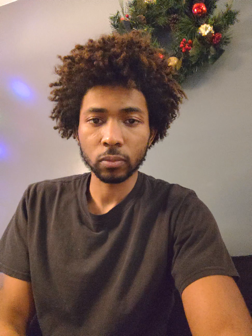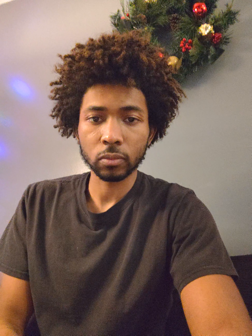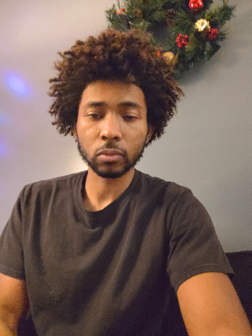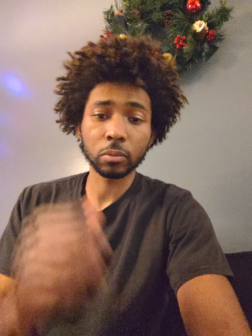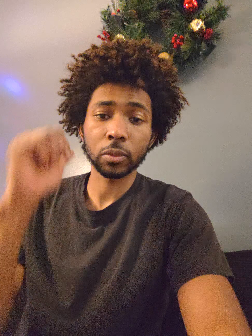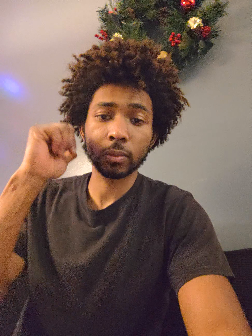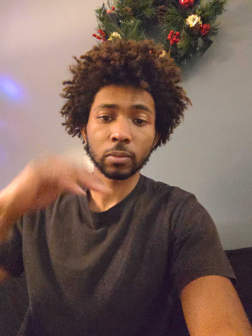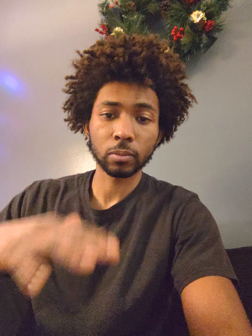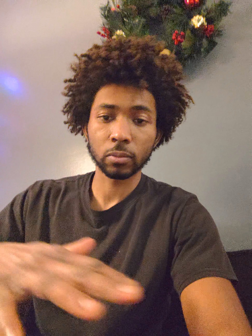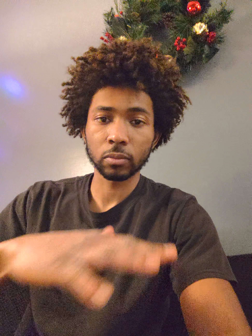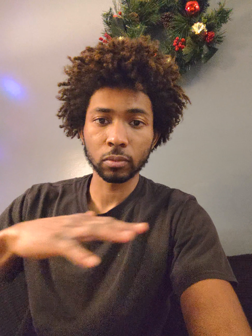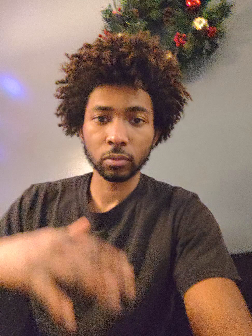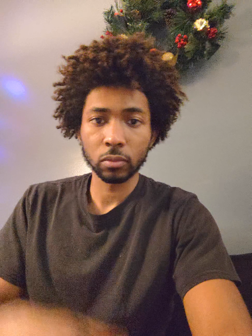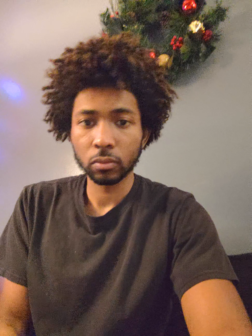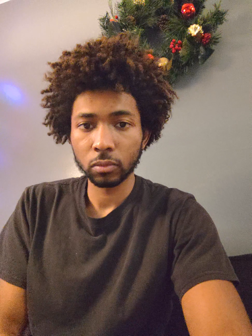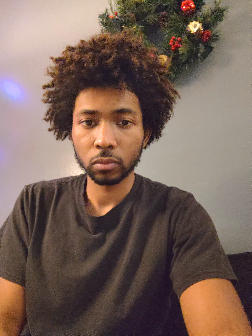backyard